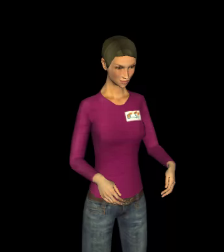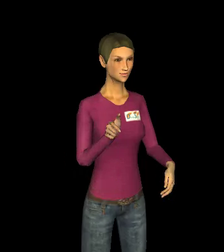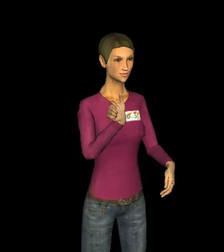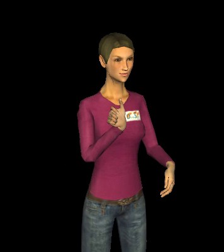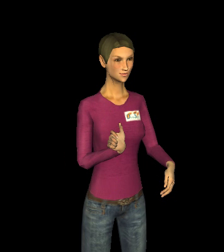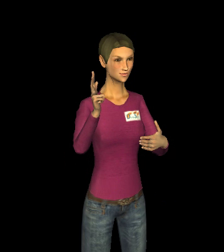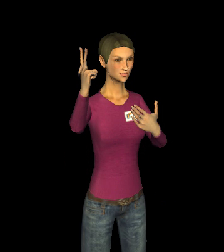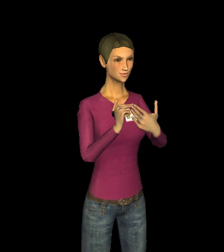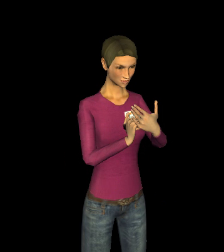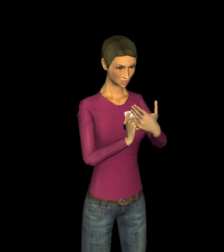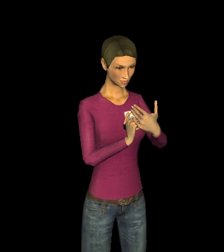فنان